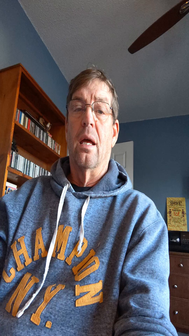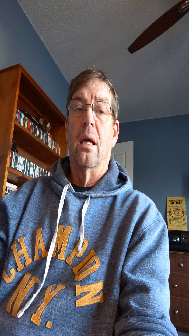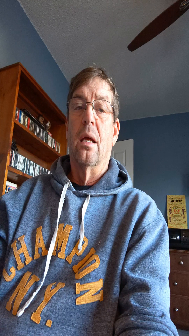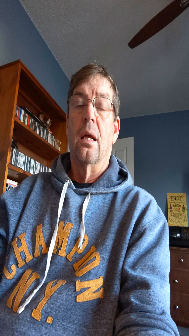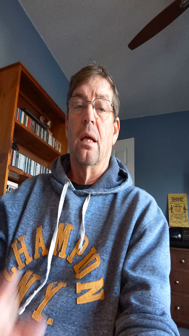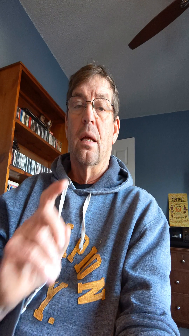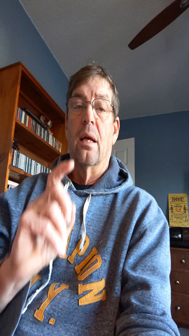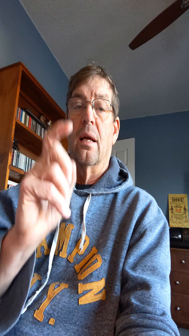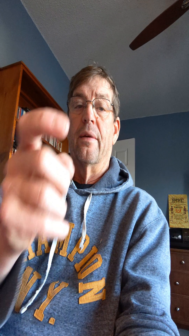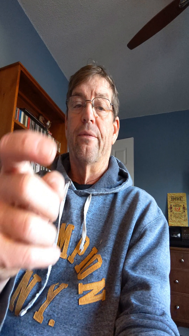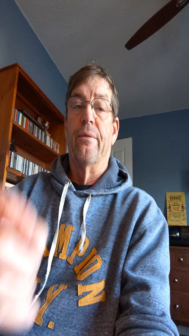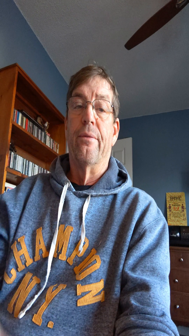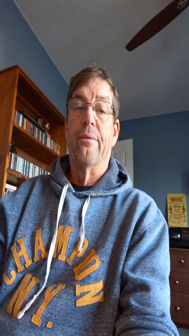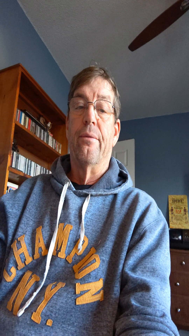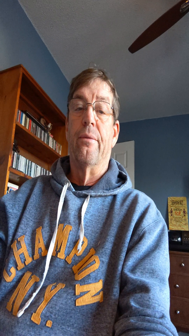gift